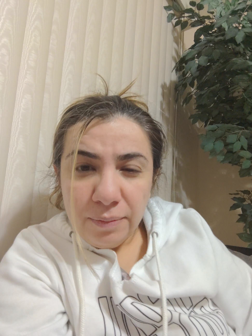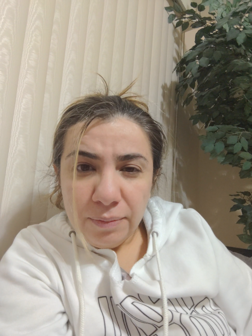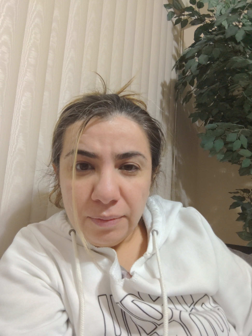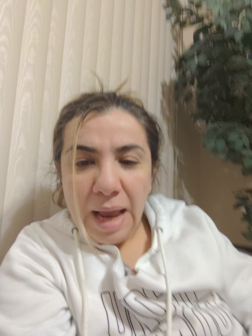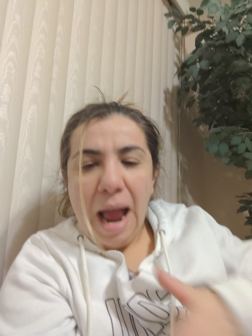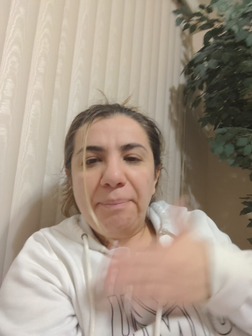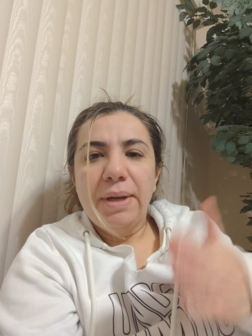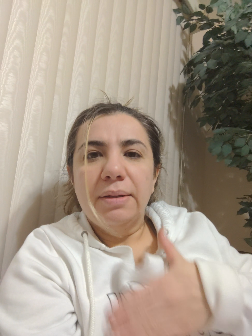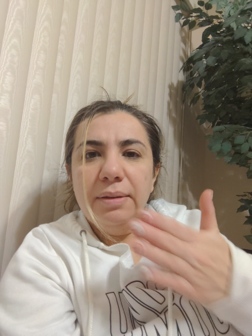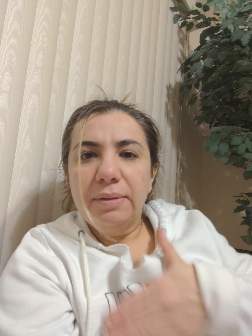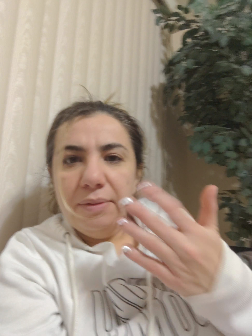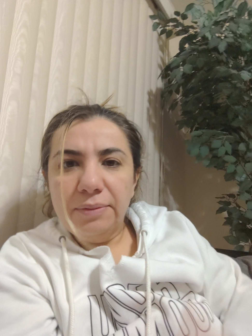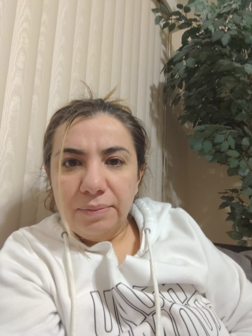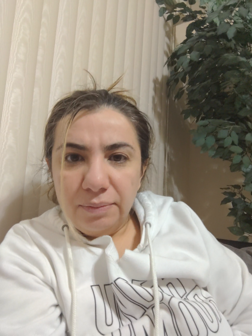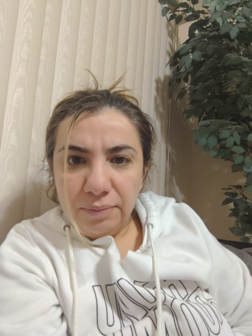happy